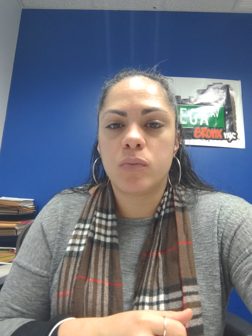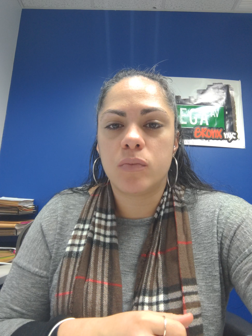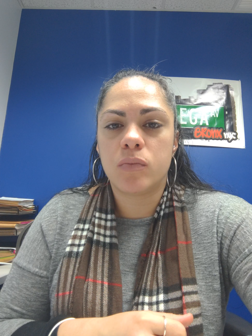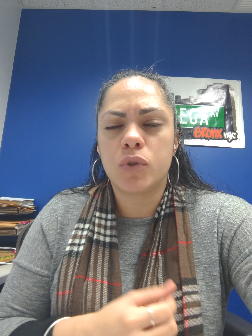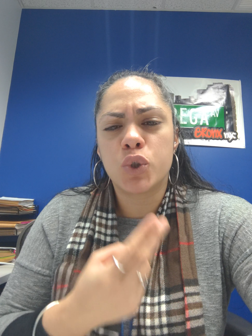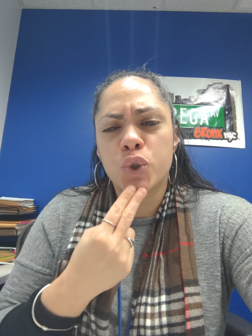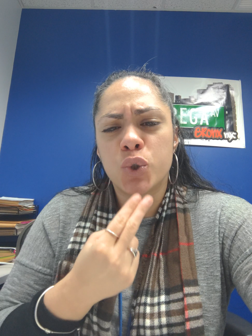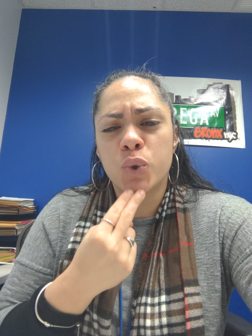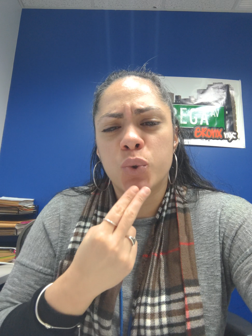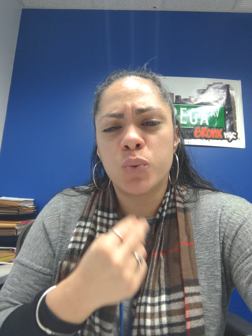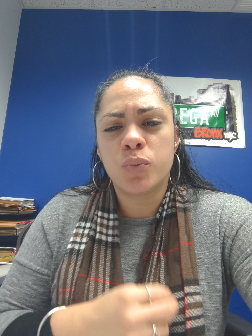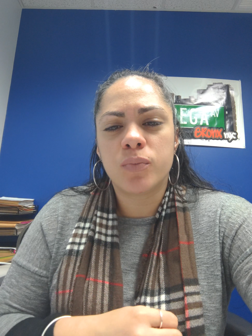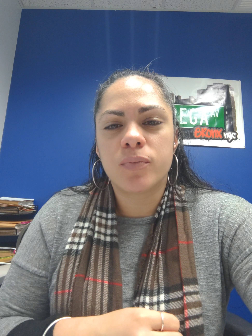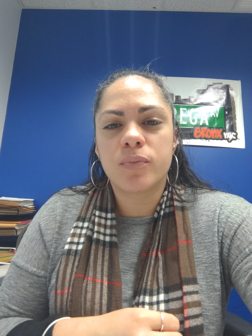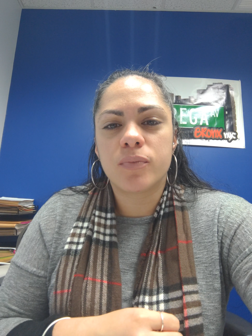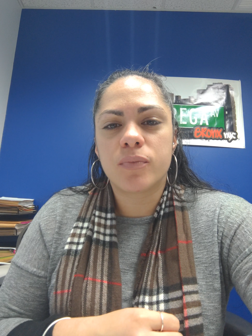cute